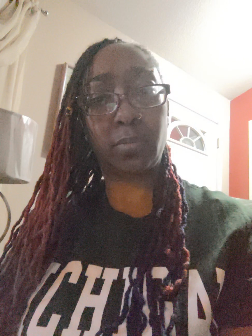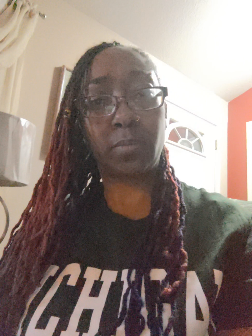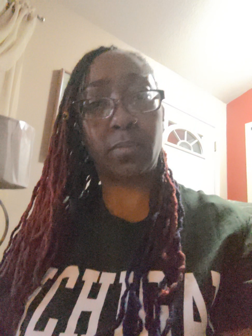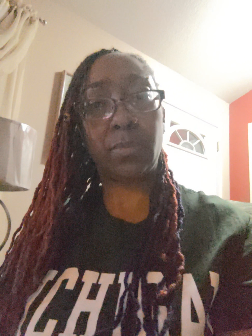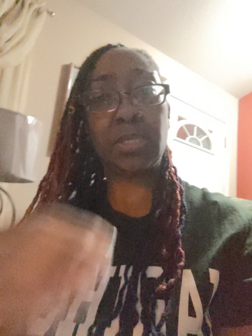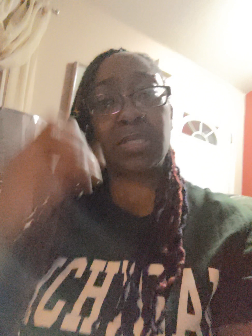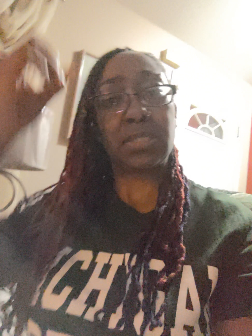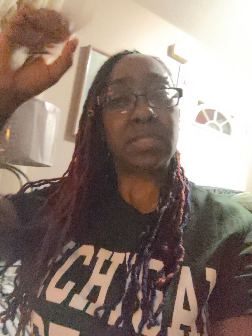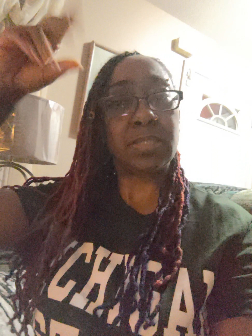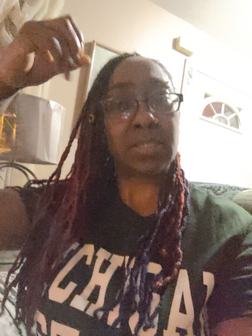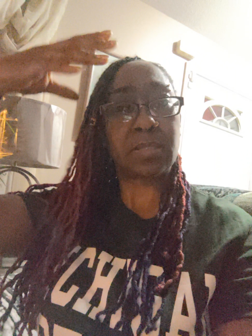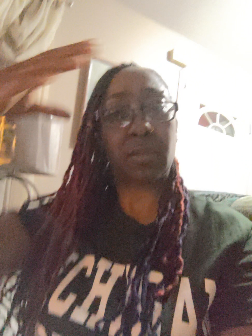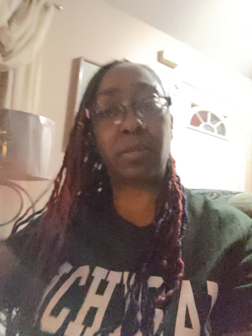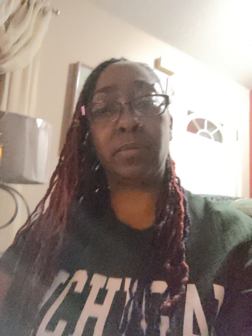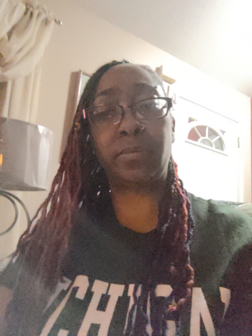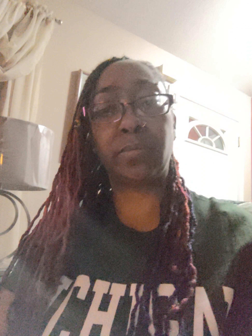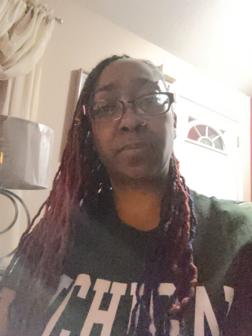sun